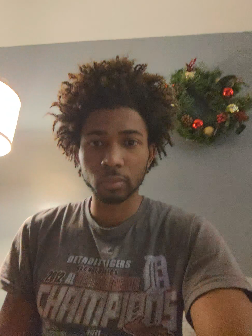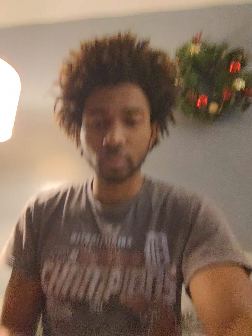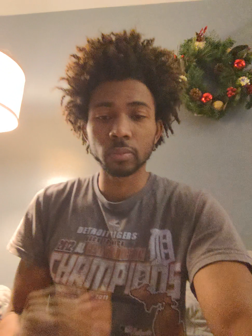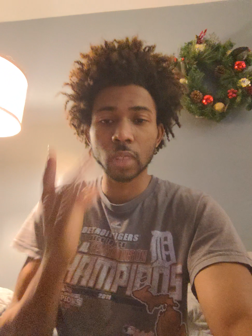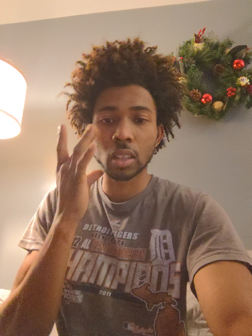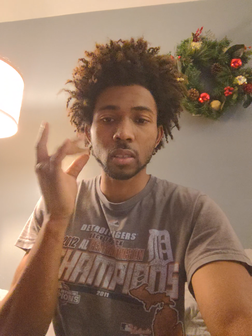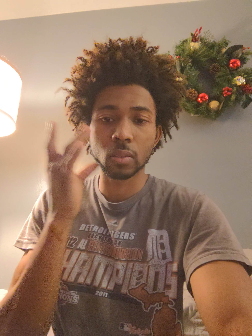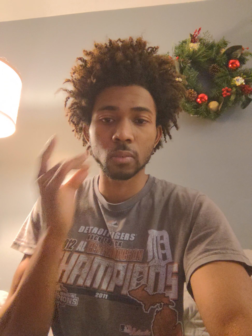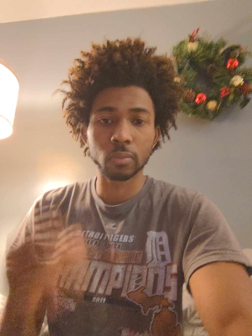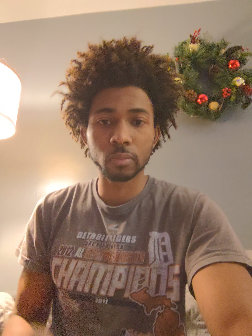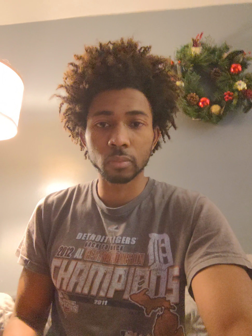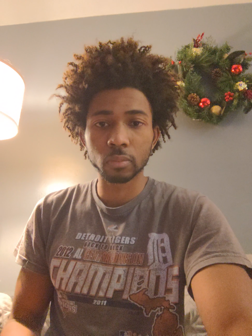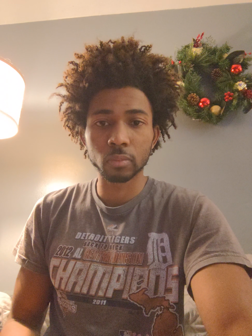kitty